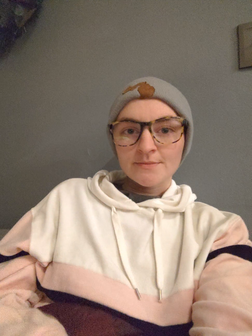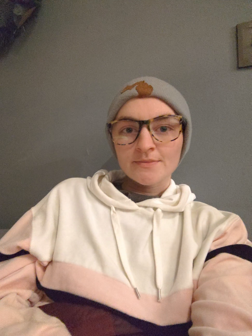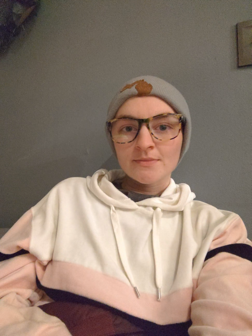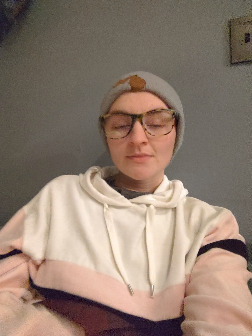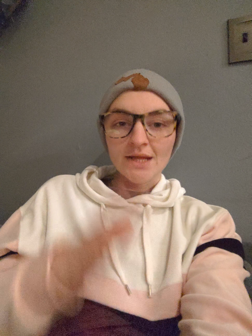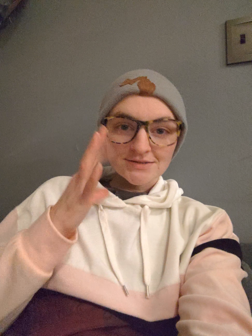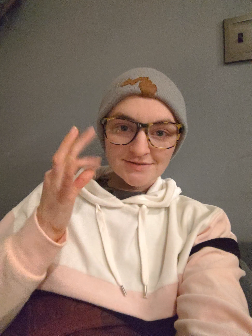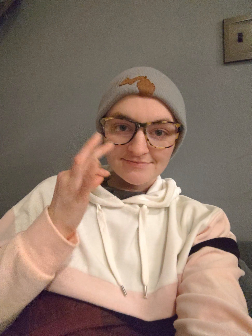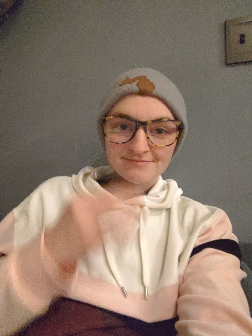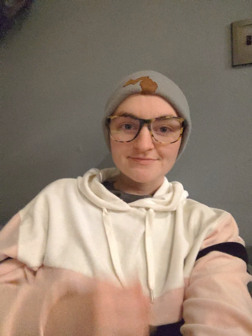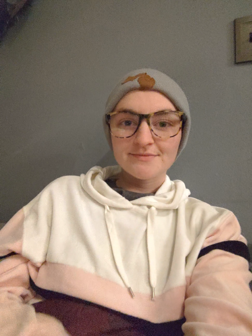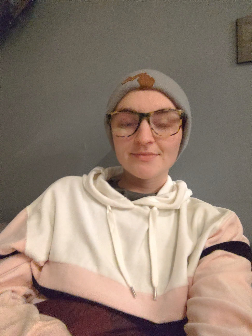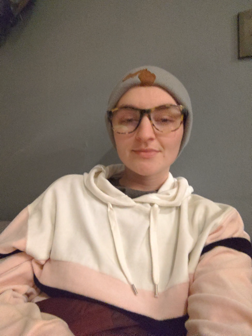cat